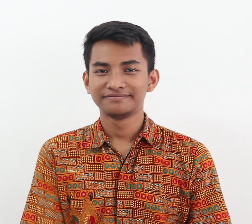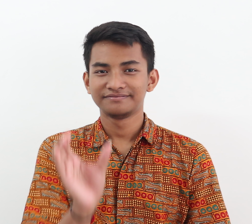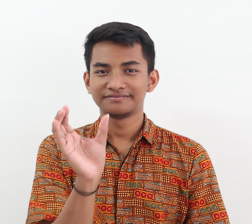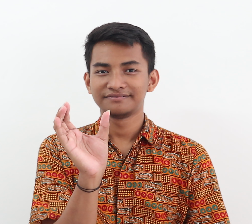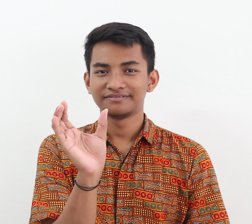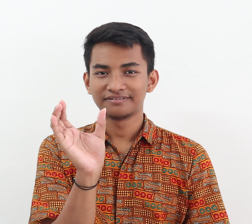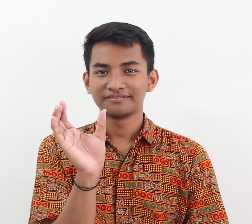U